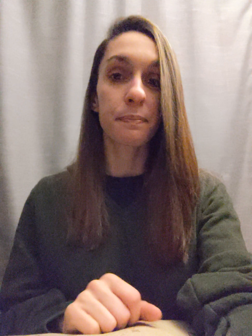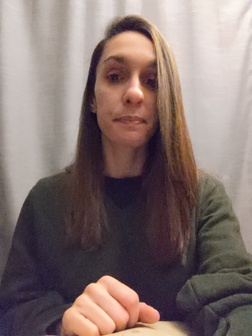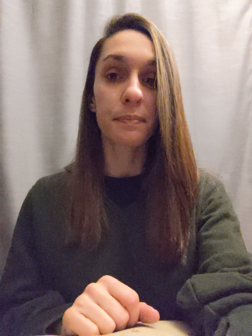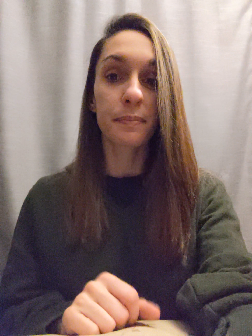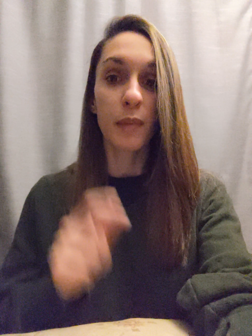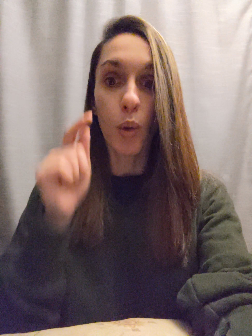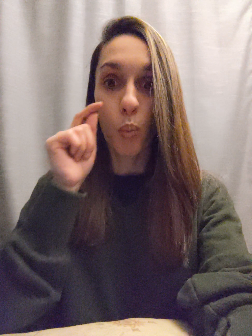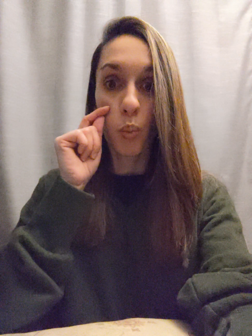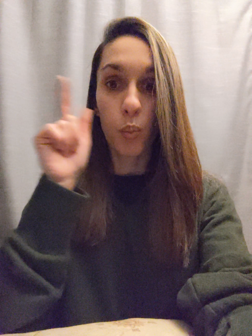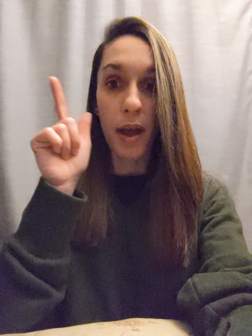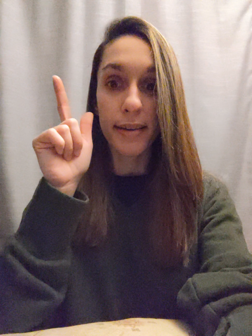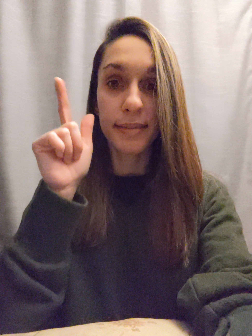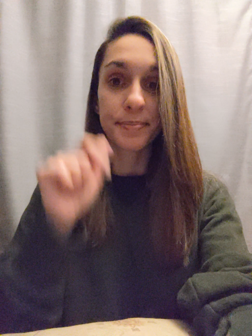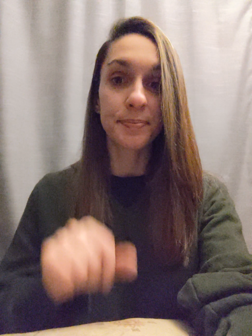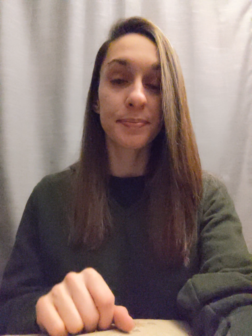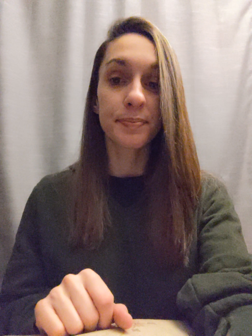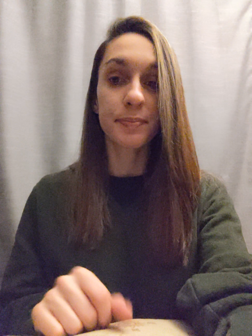awake